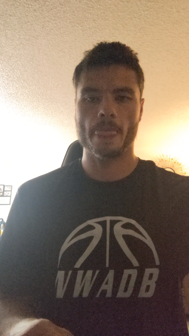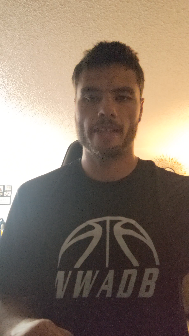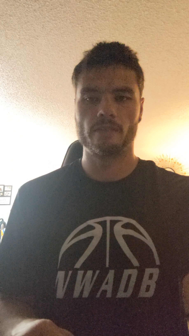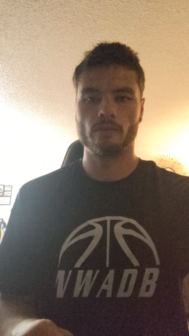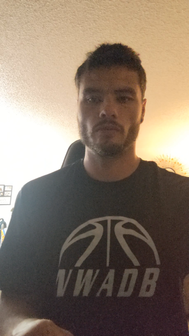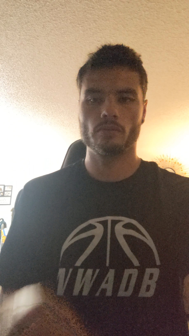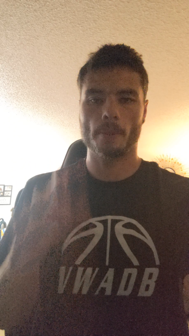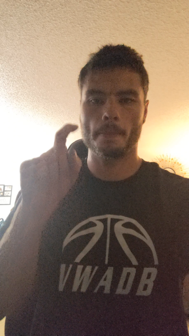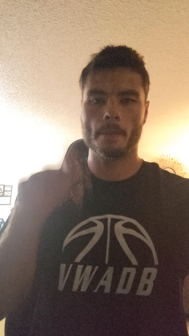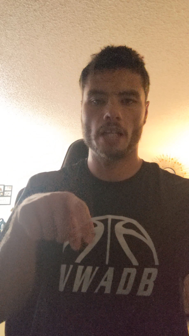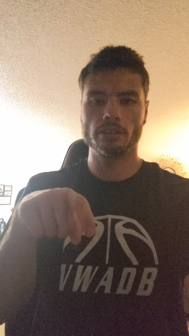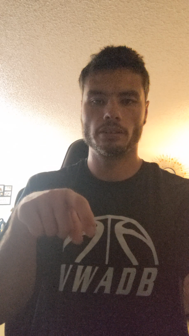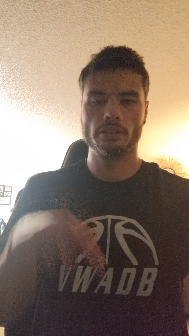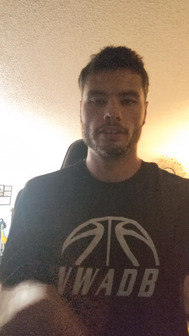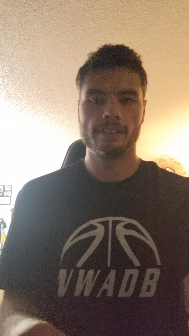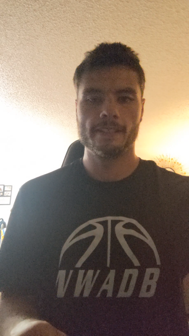must